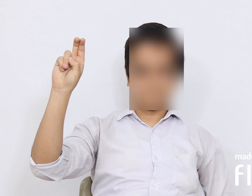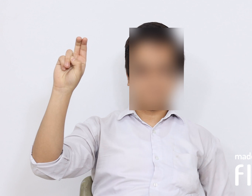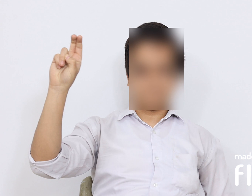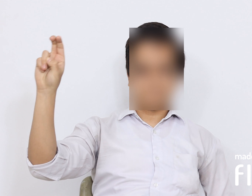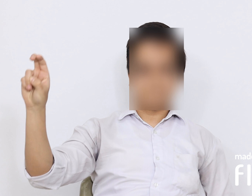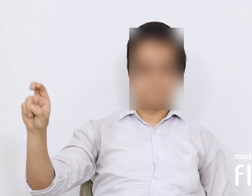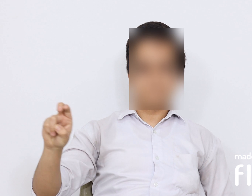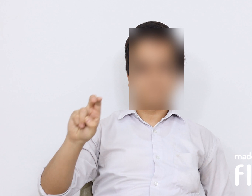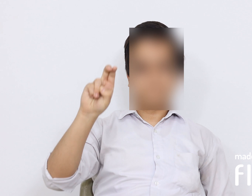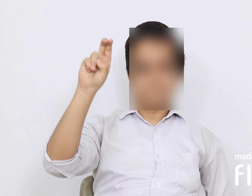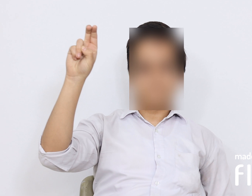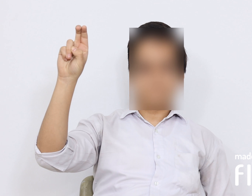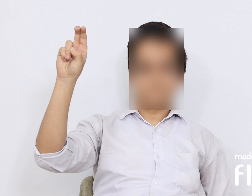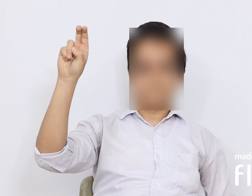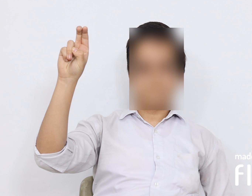ہ